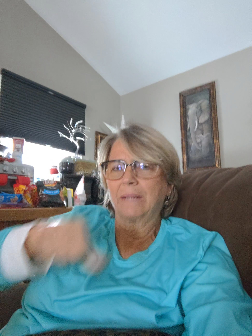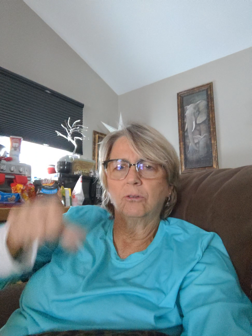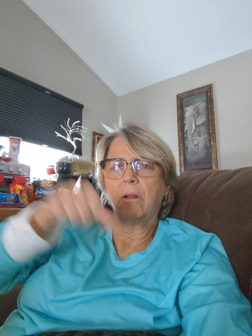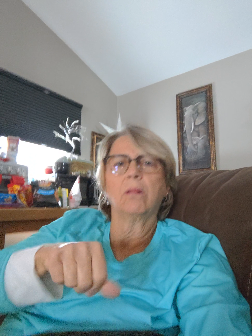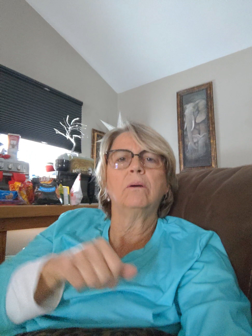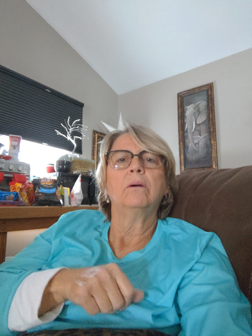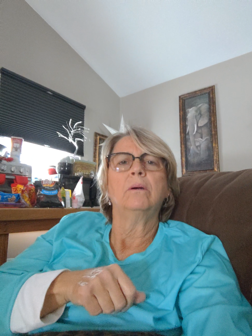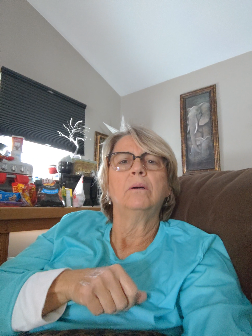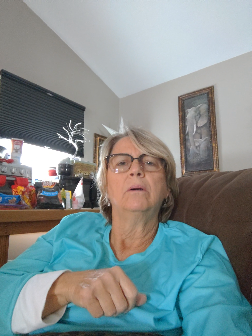puzzle